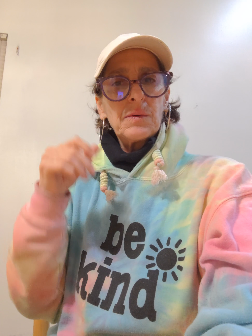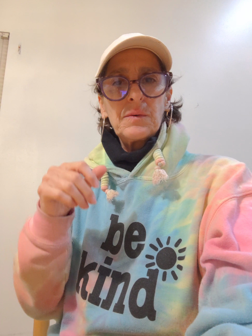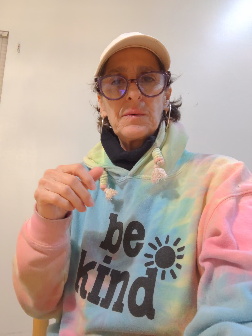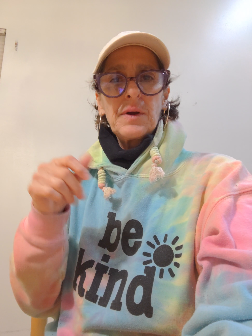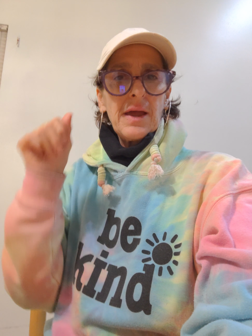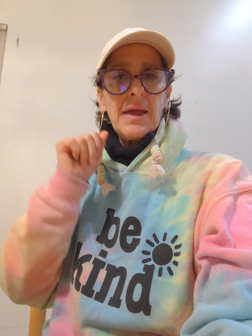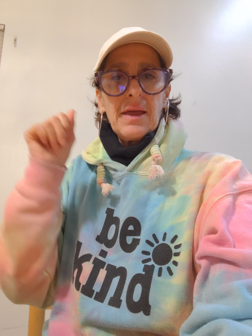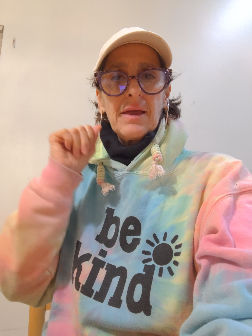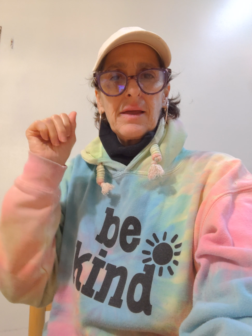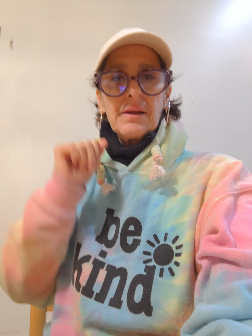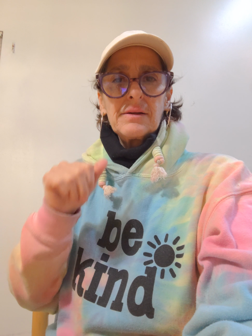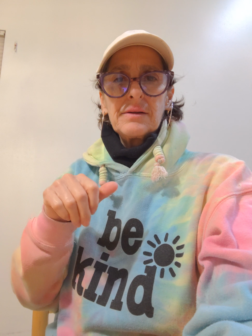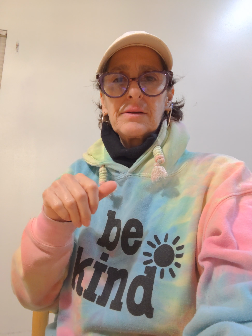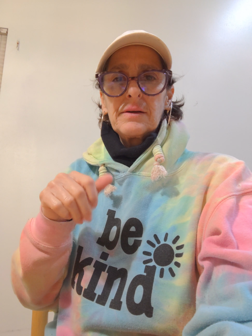aunt